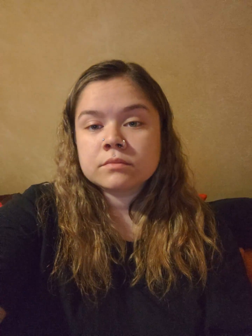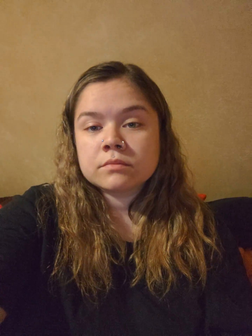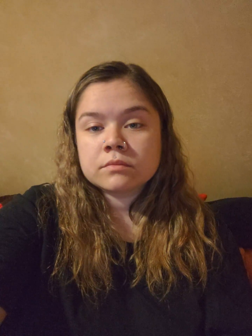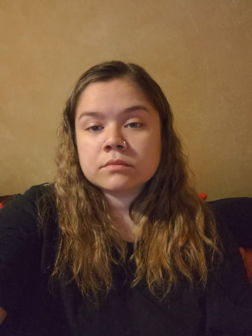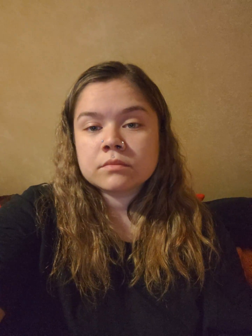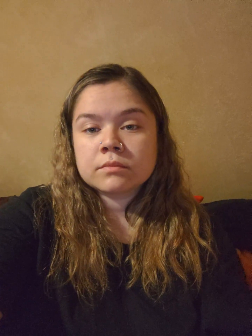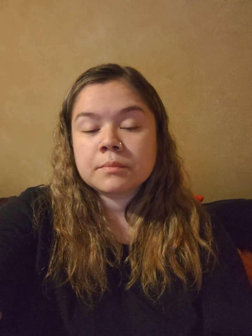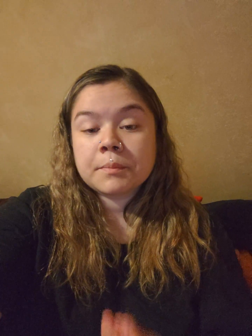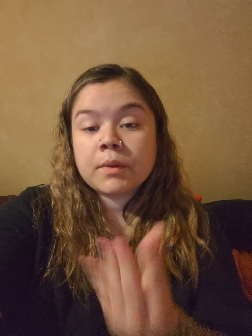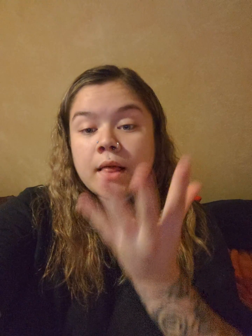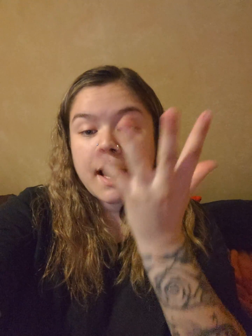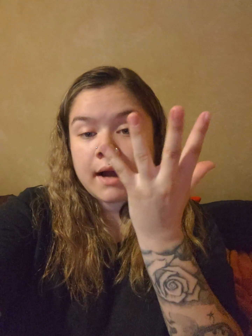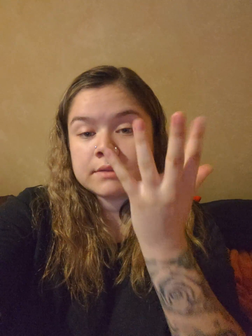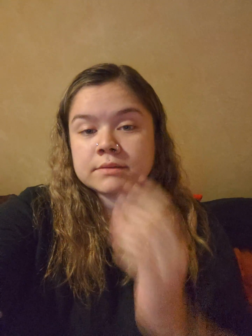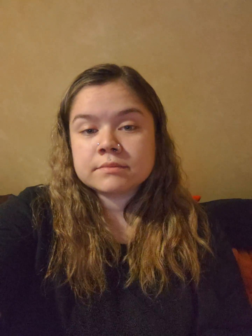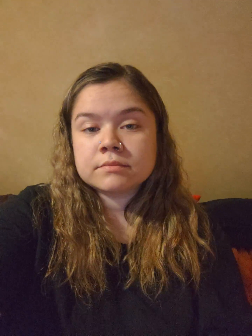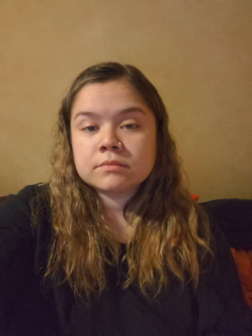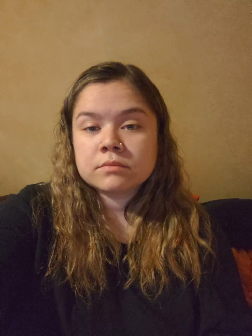plants